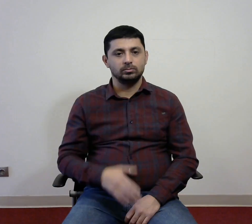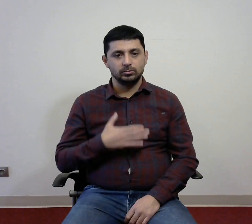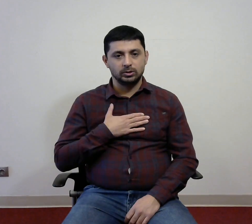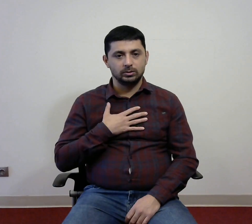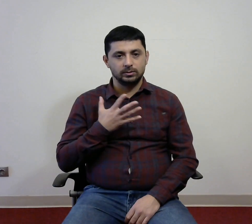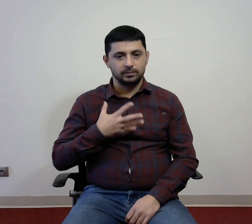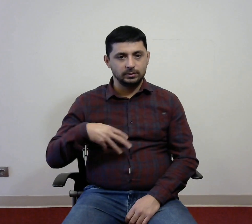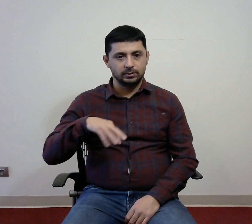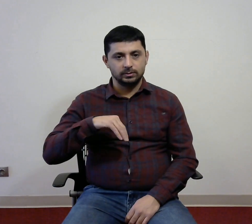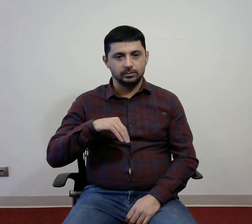biz